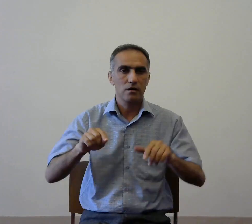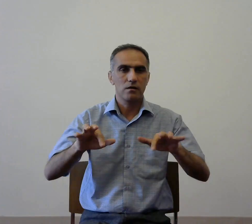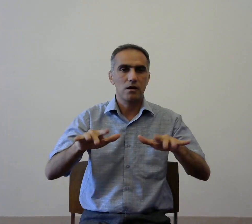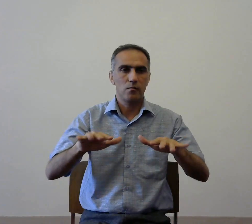kompüter